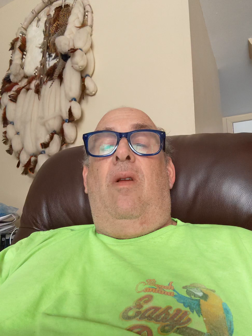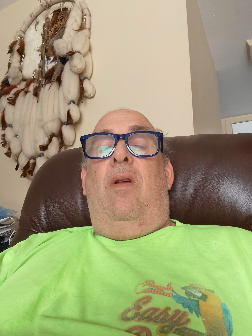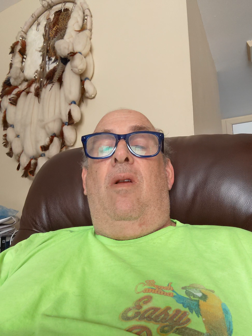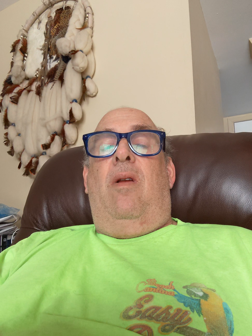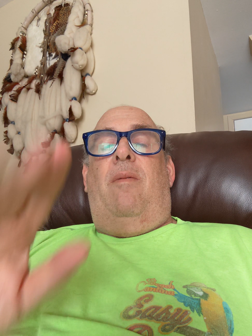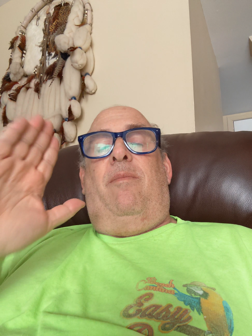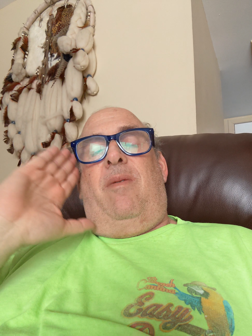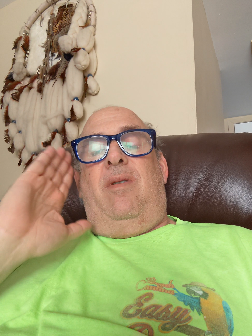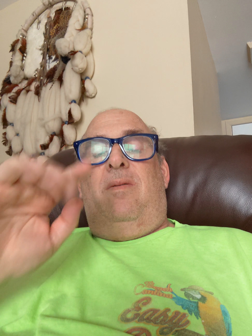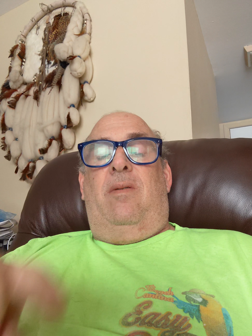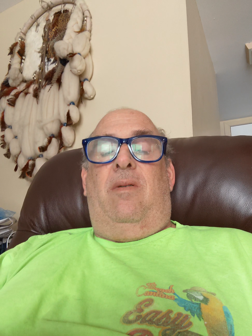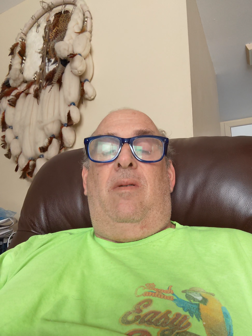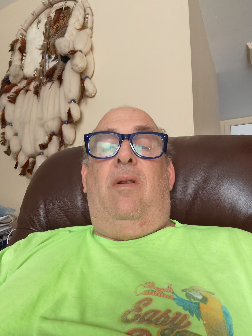bed